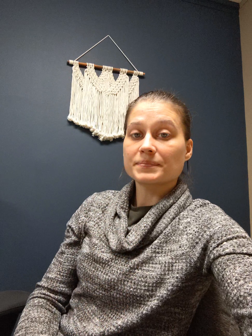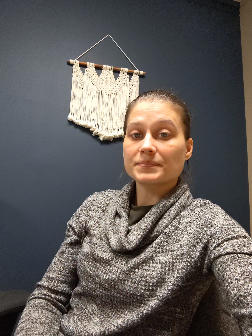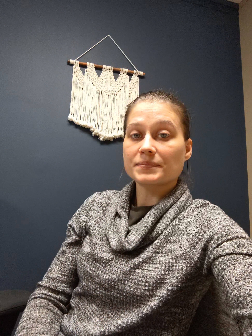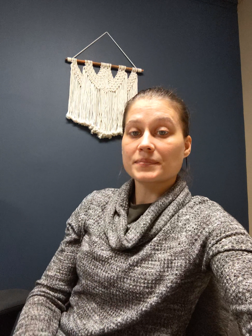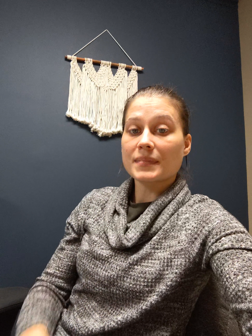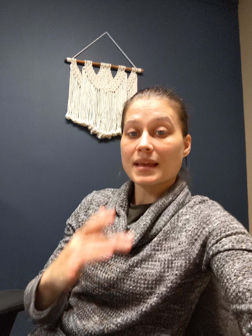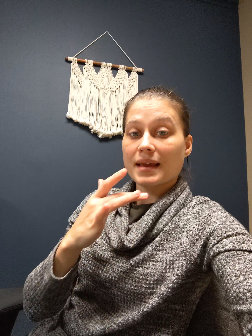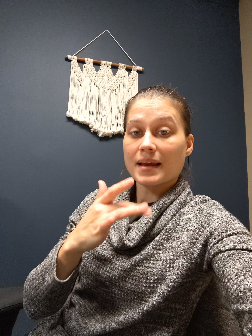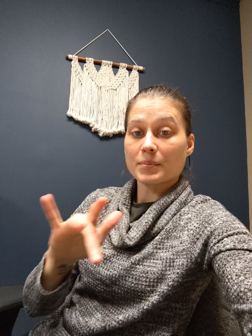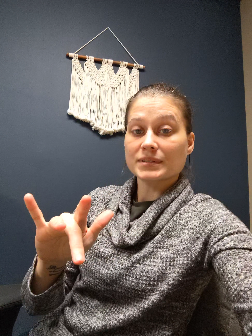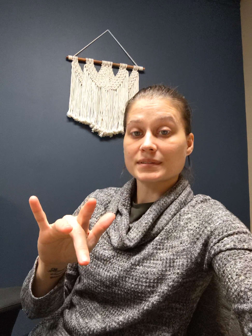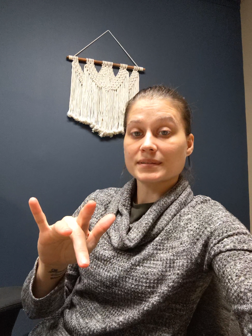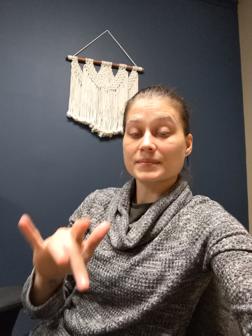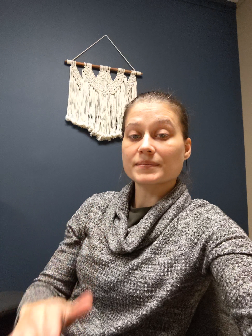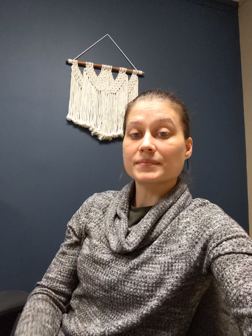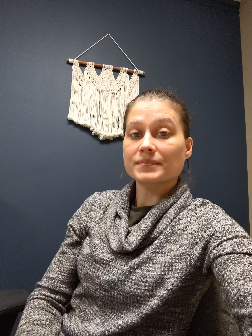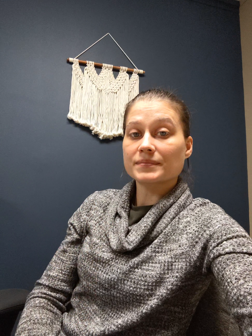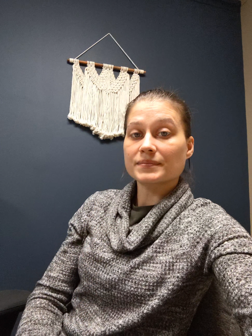empty